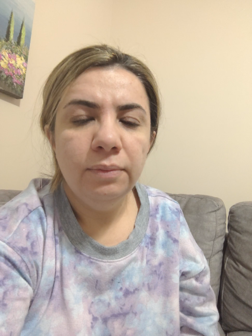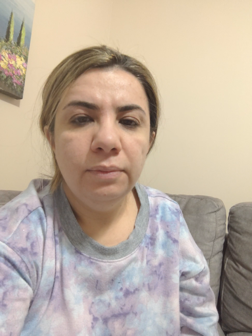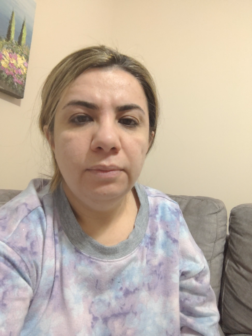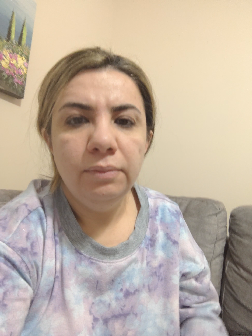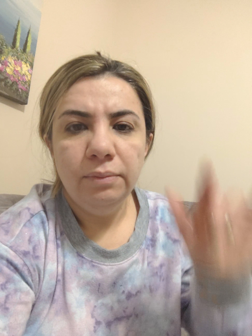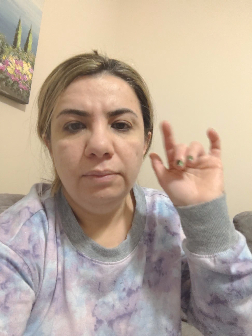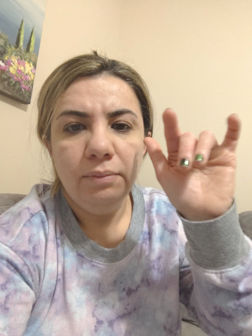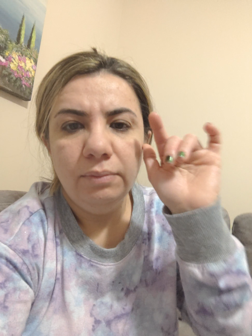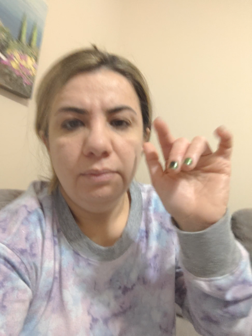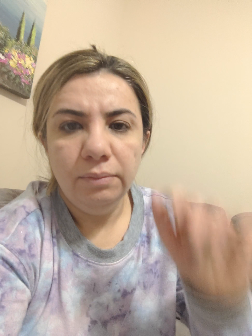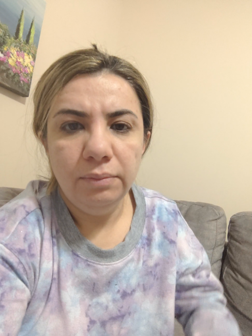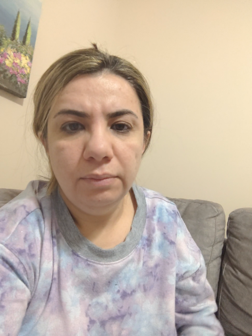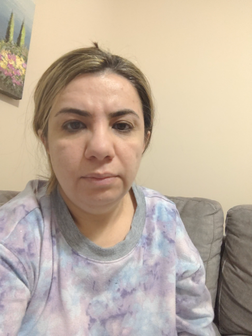airplane